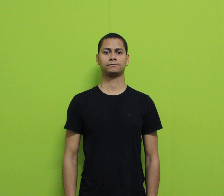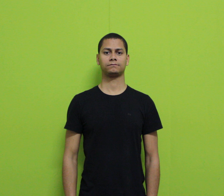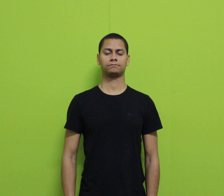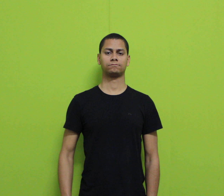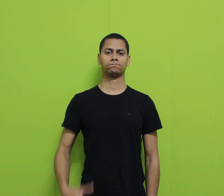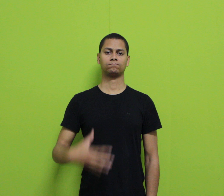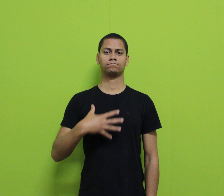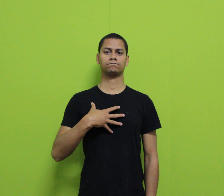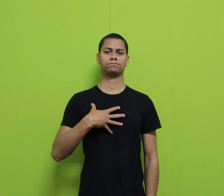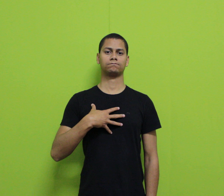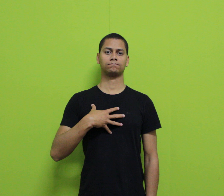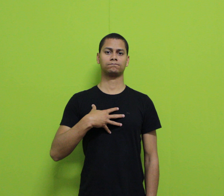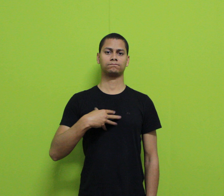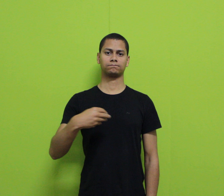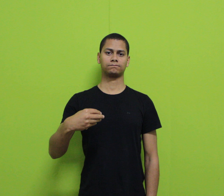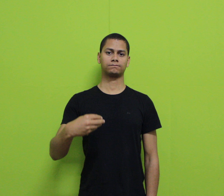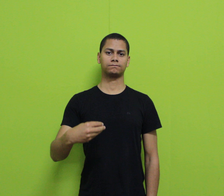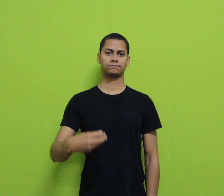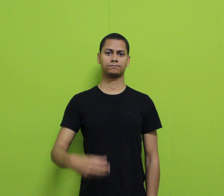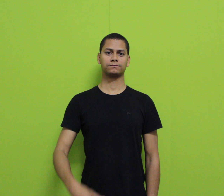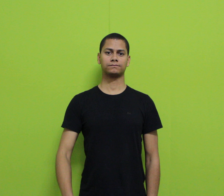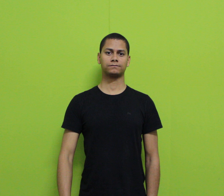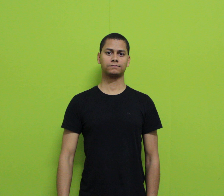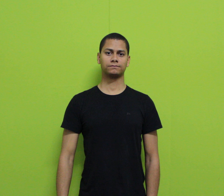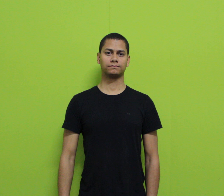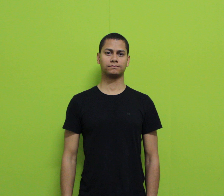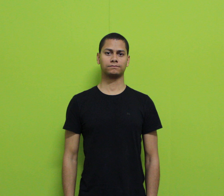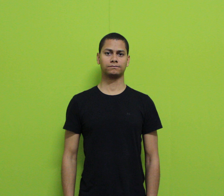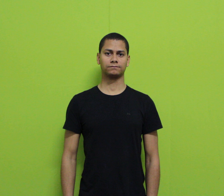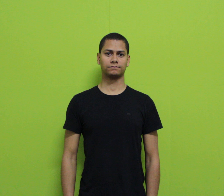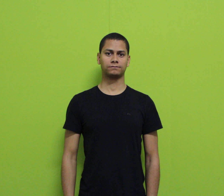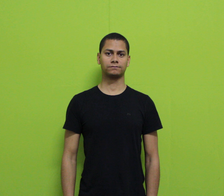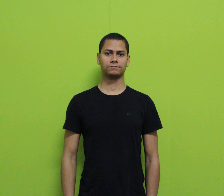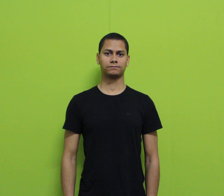filho